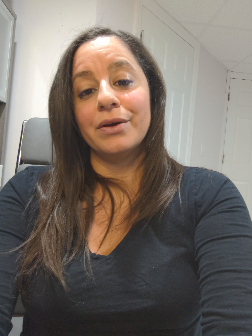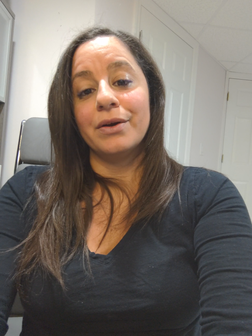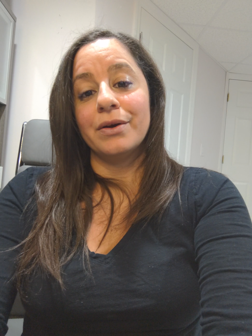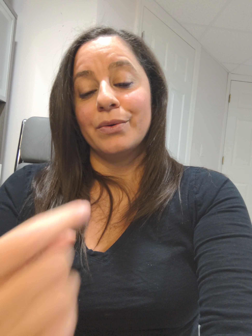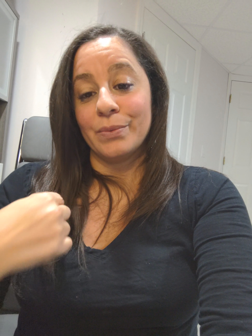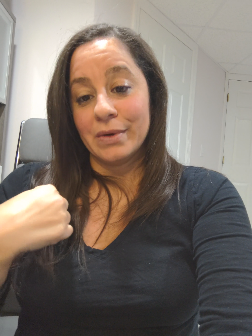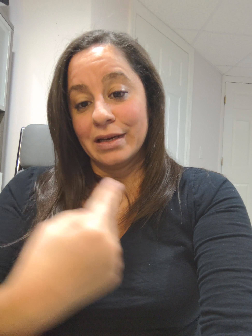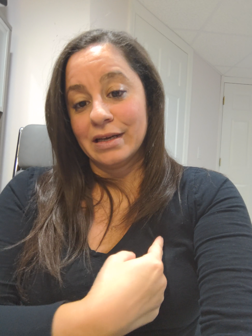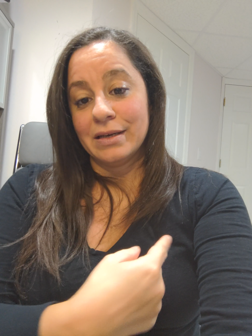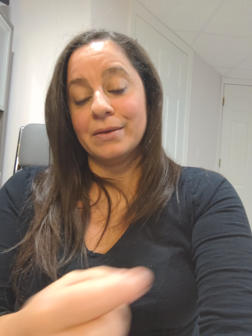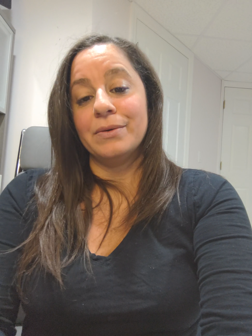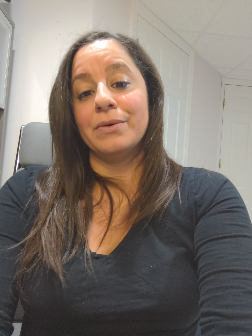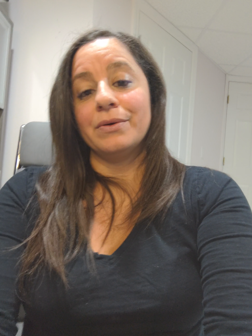we